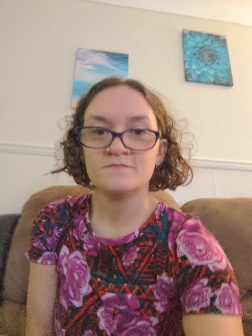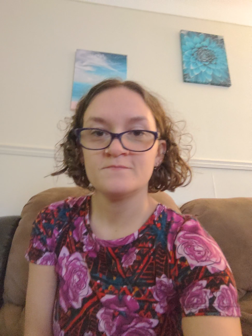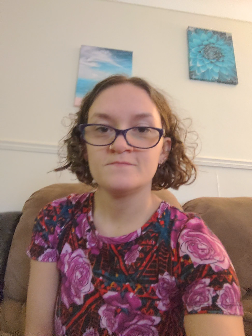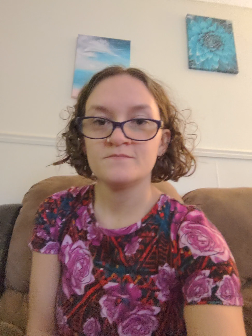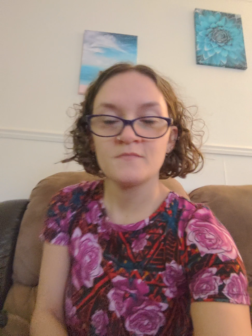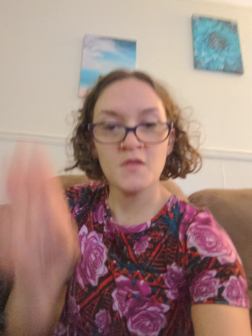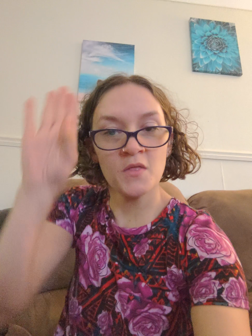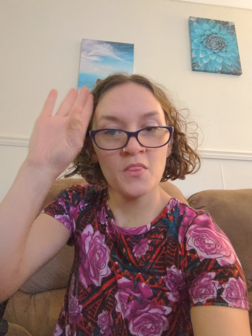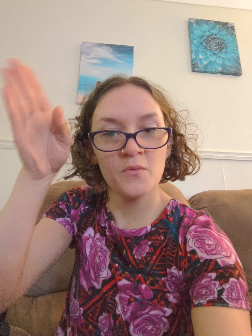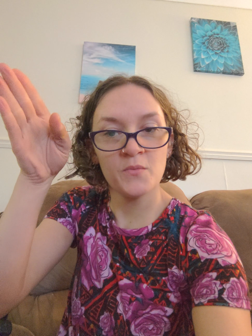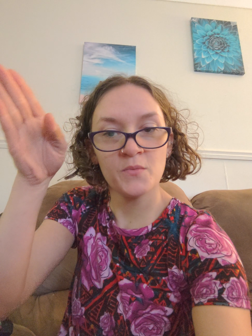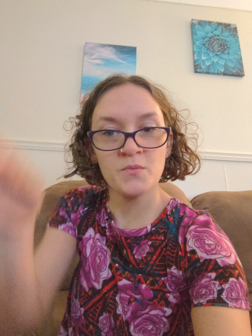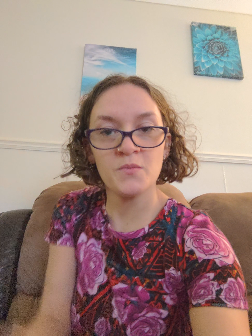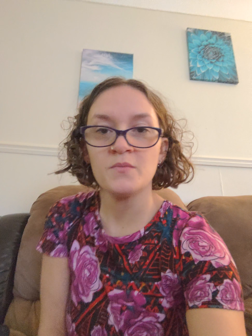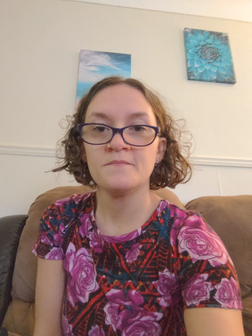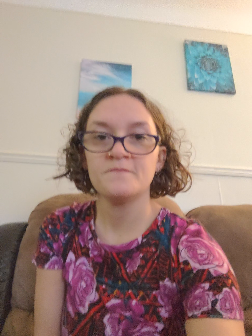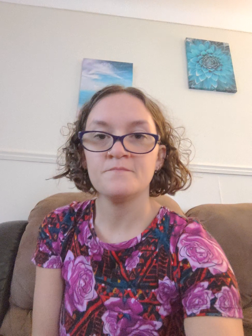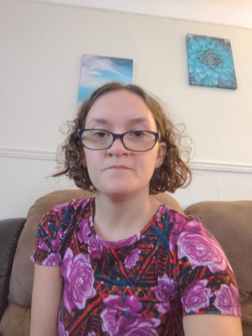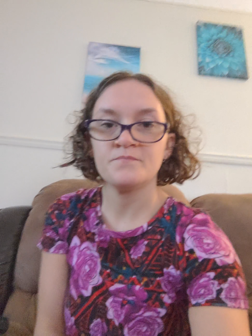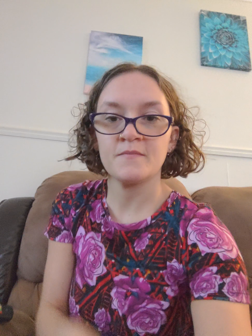hello